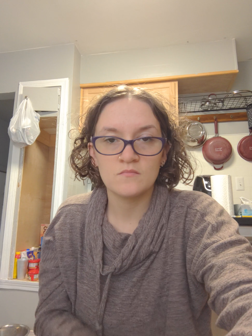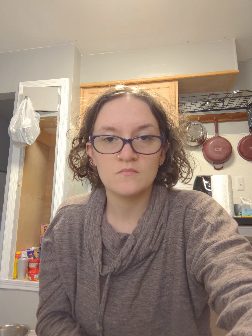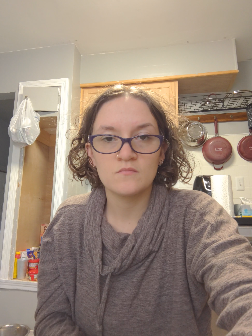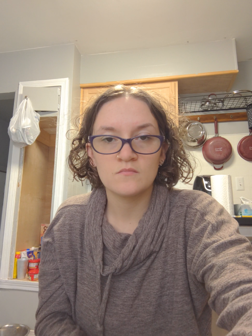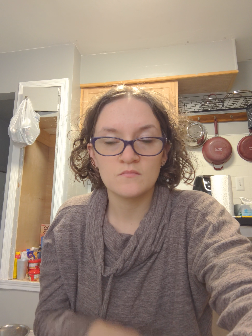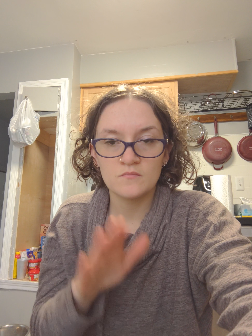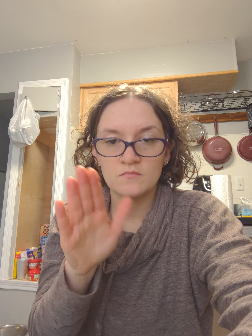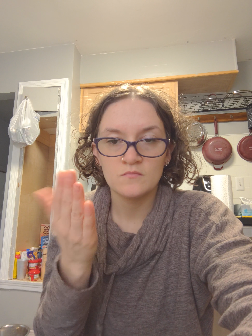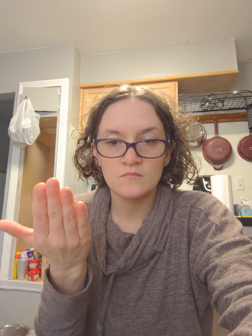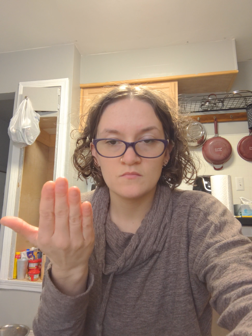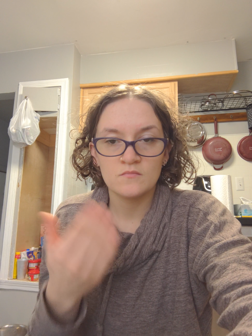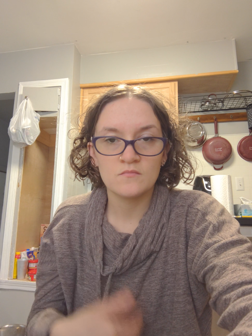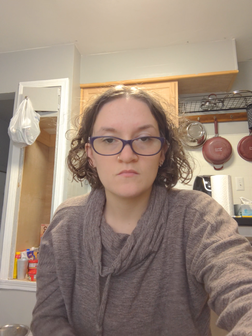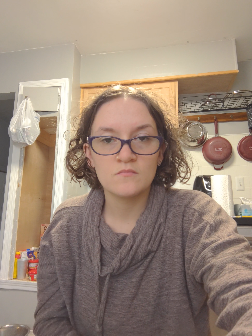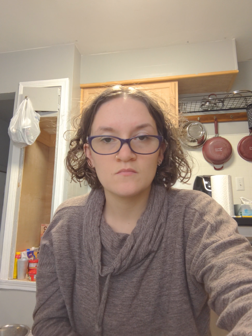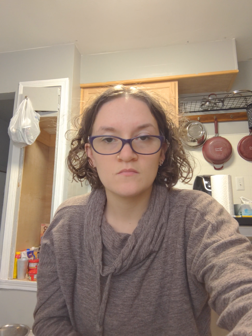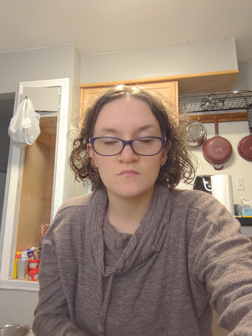book